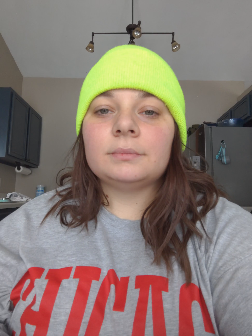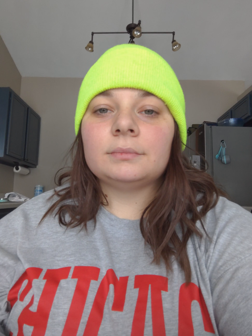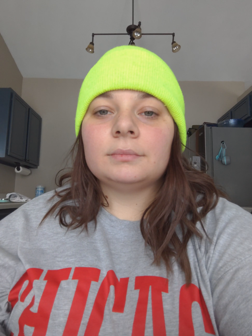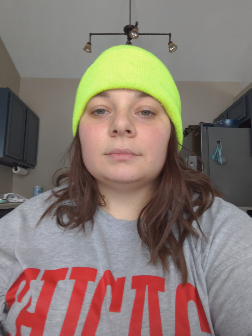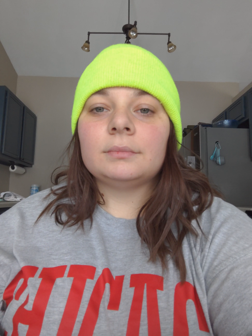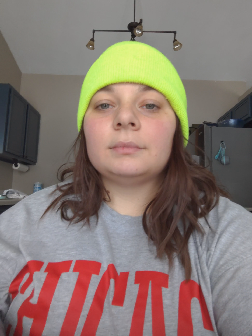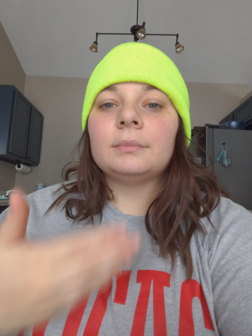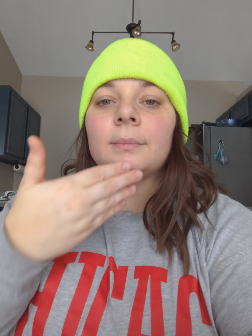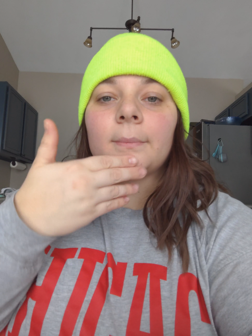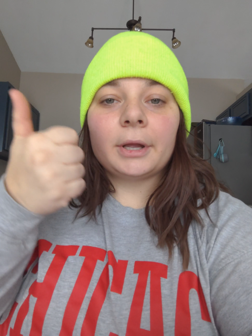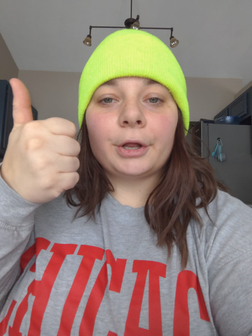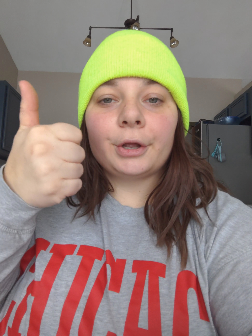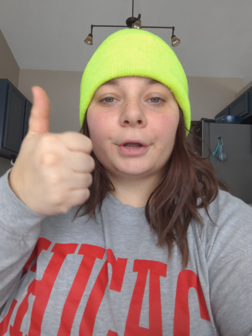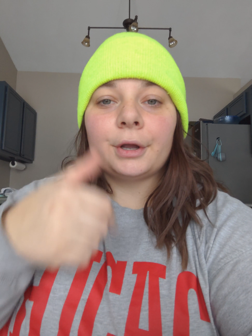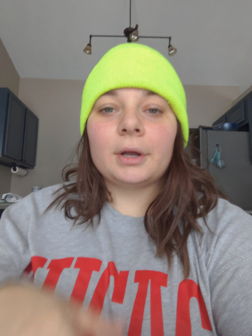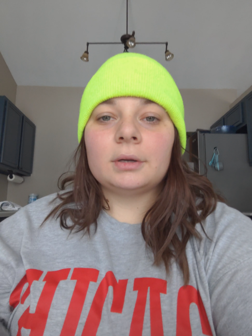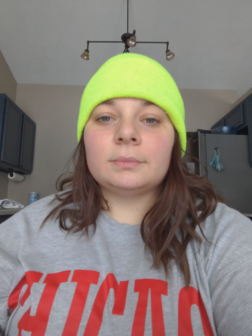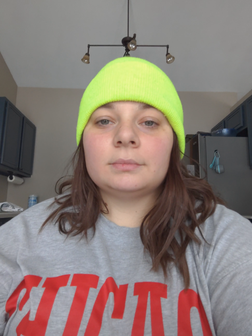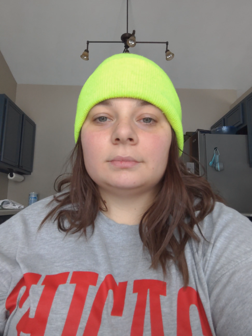better